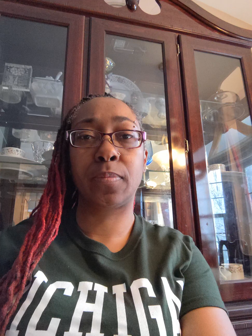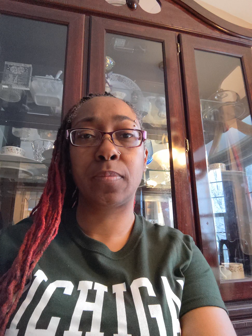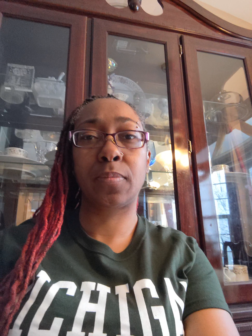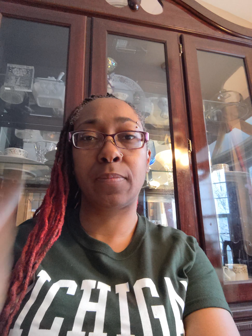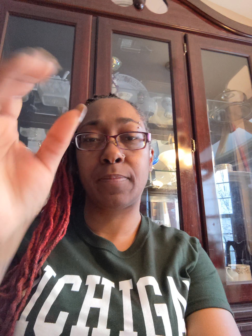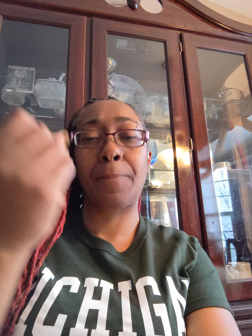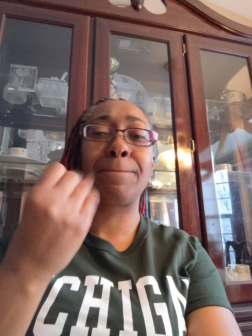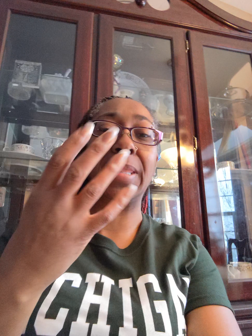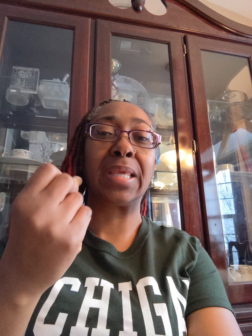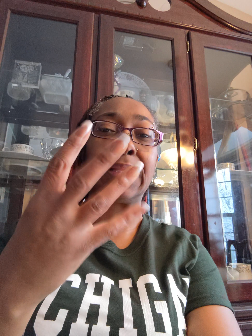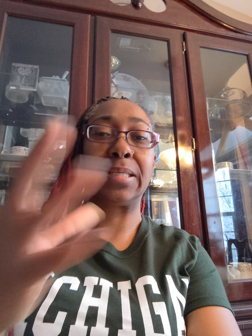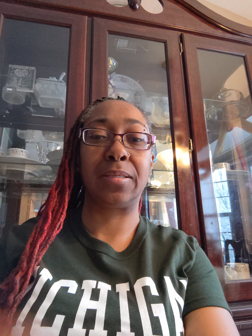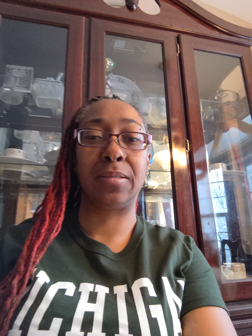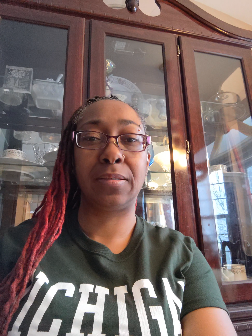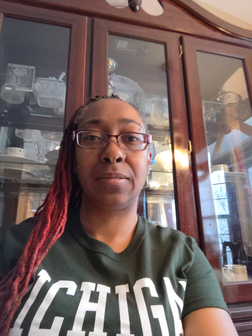many